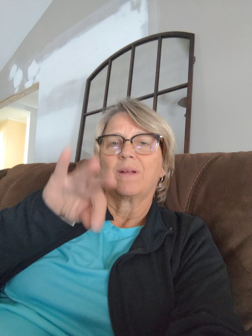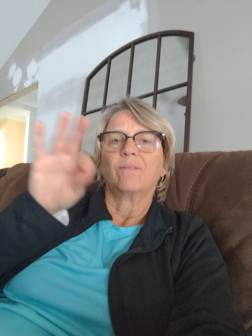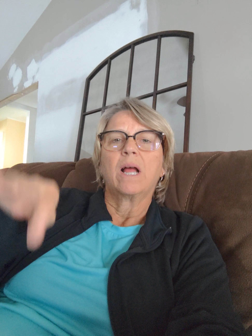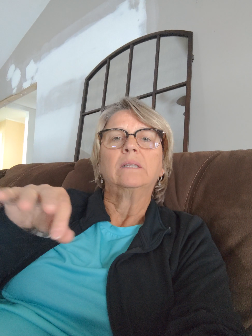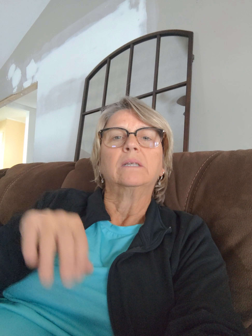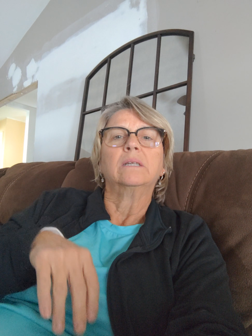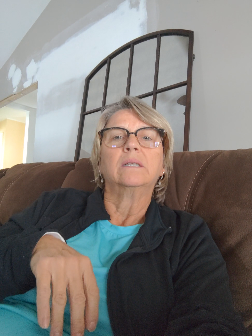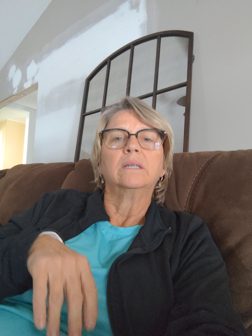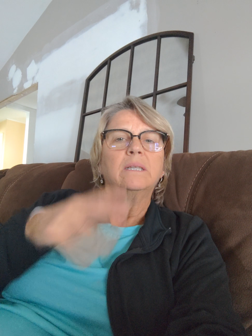french fries